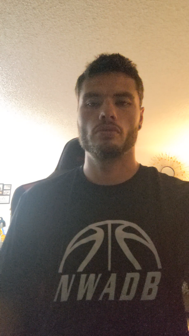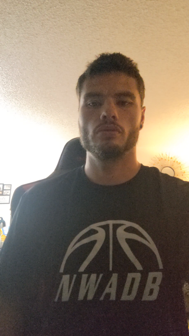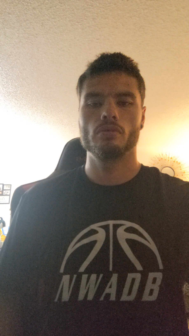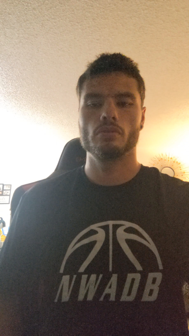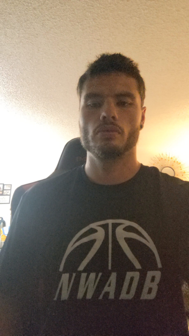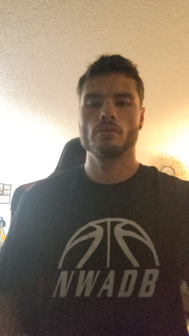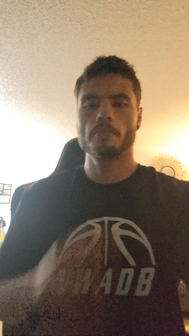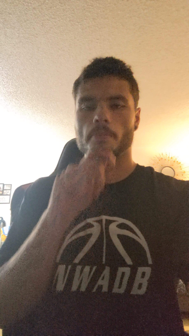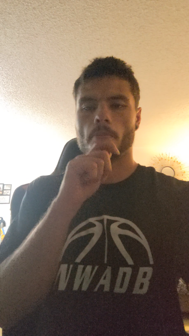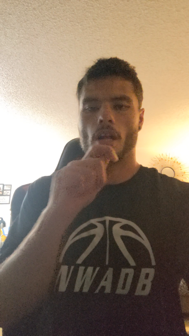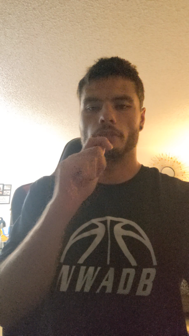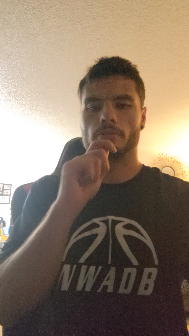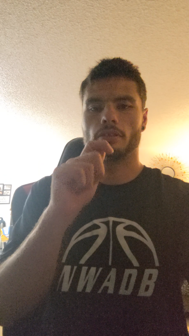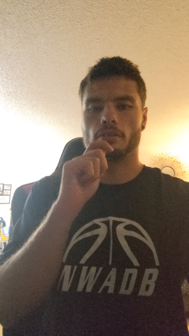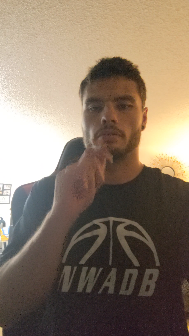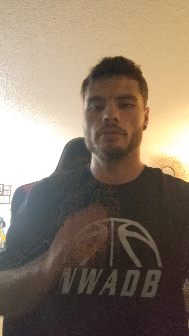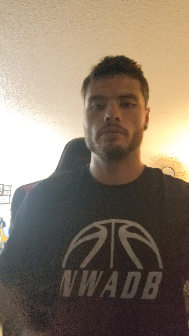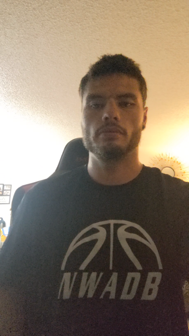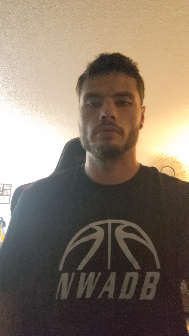popsicle